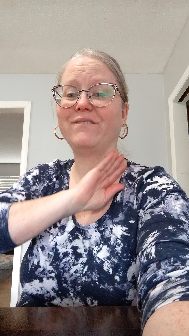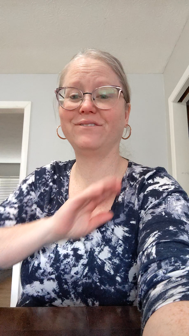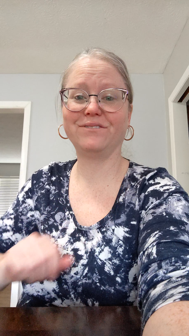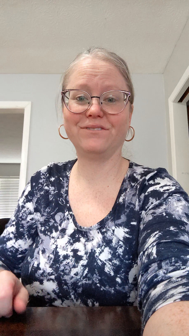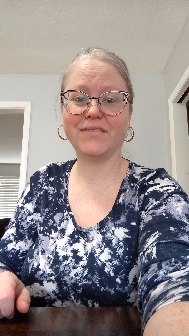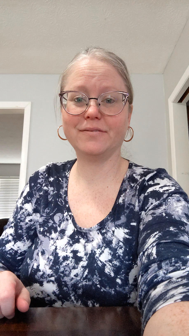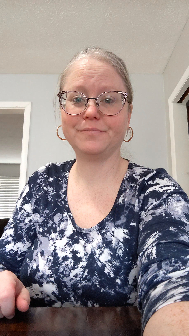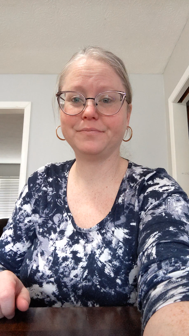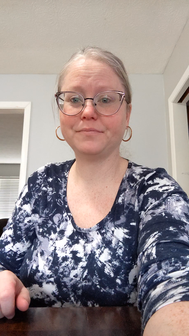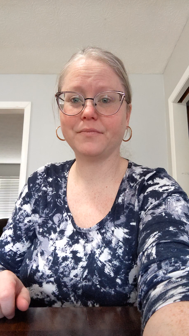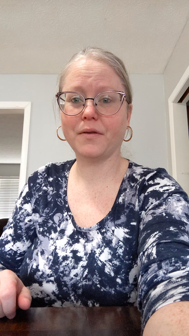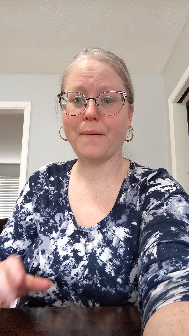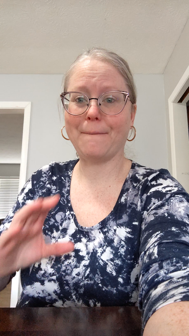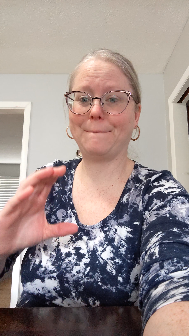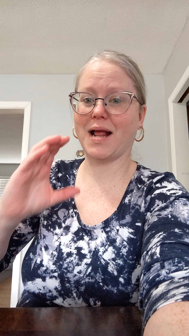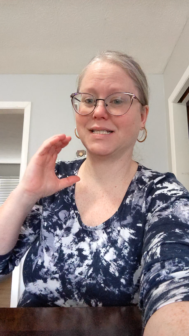bus